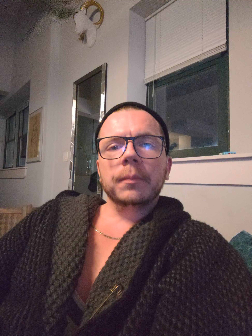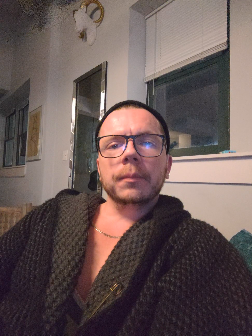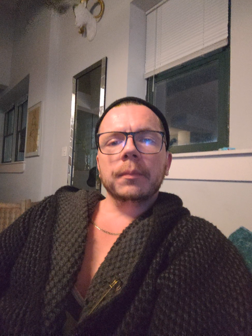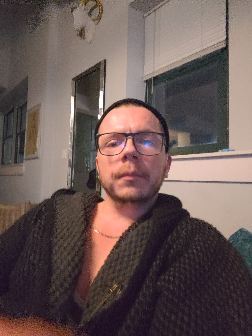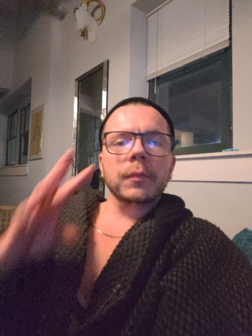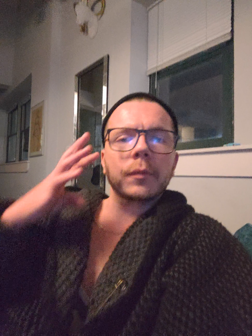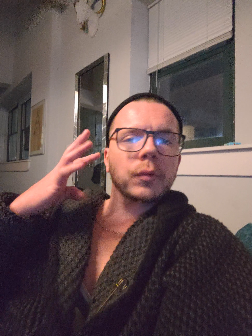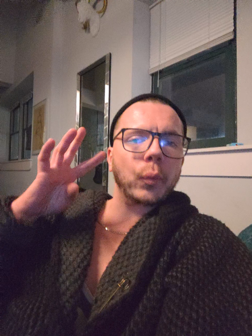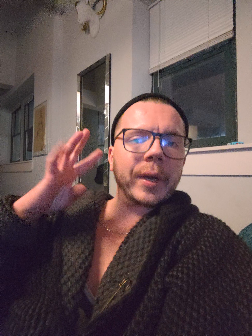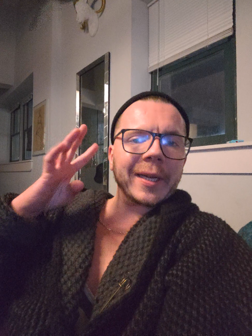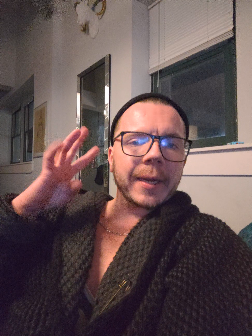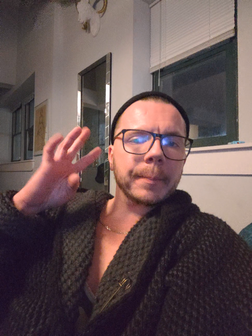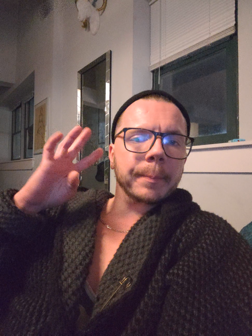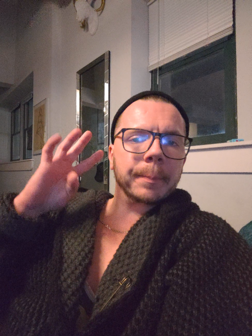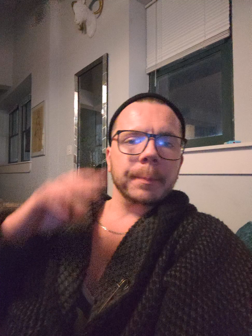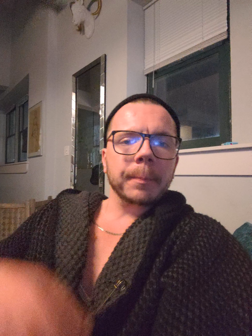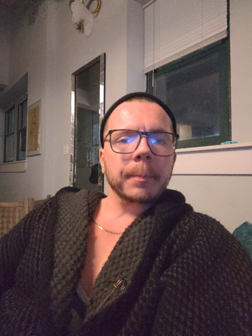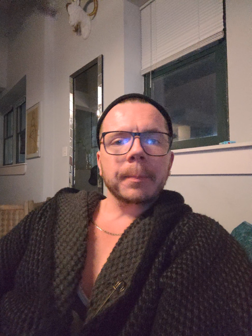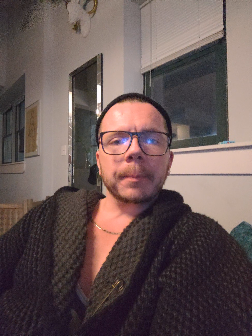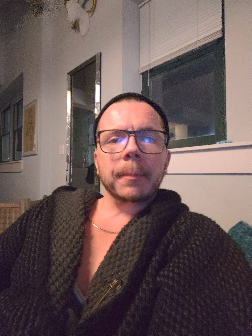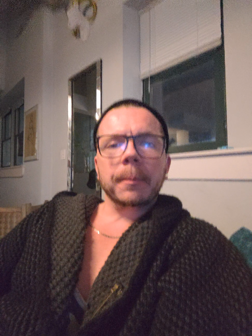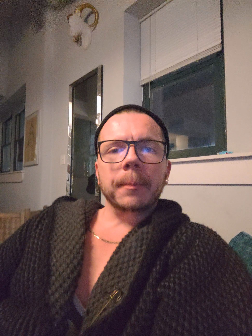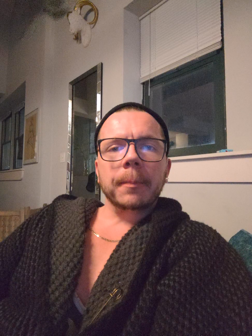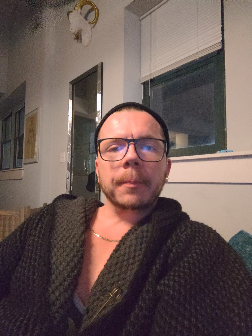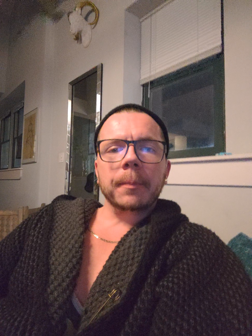noisy